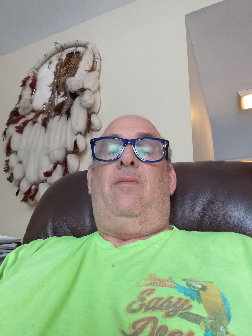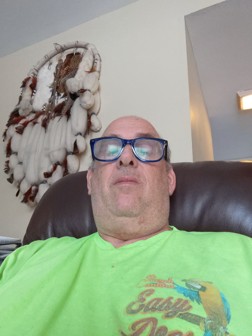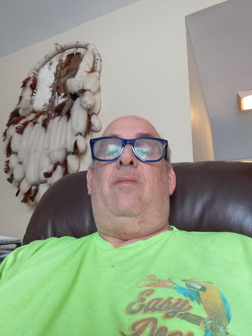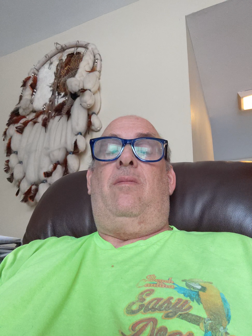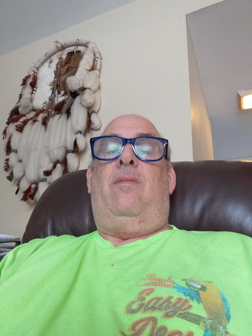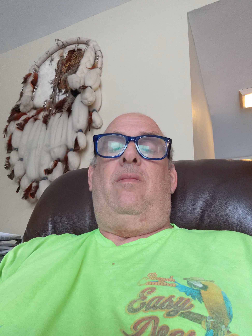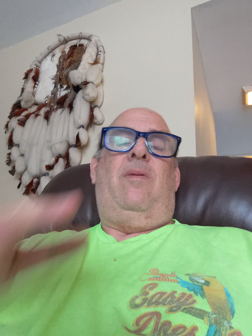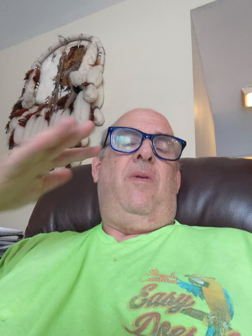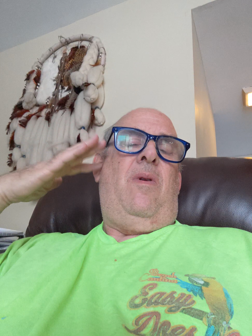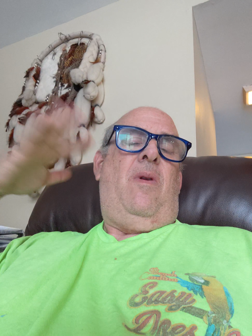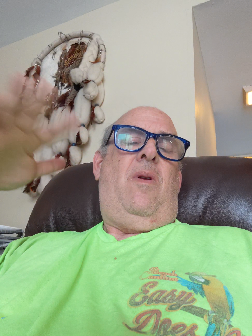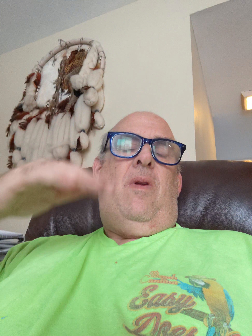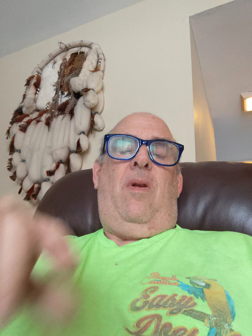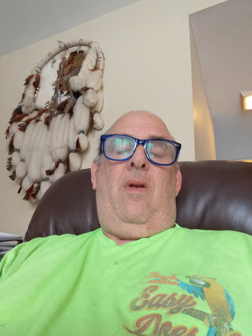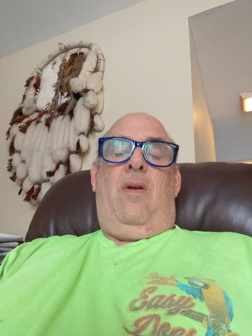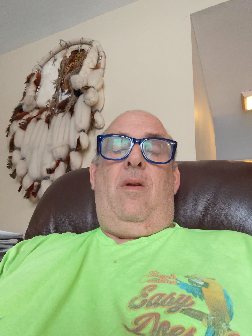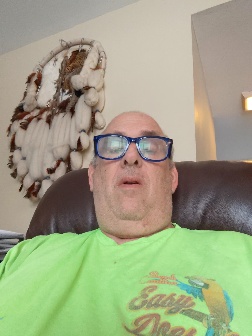noisy